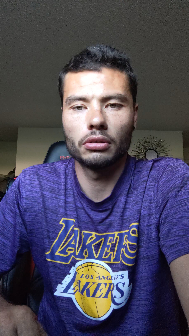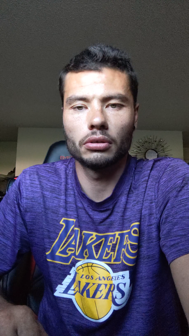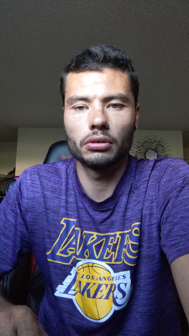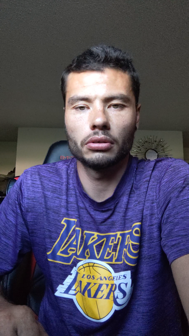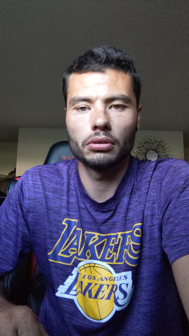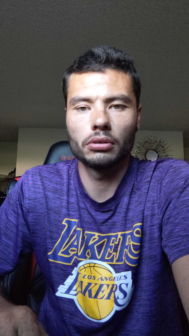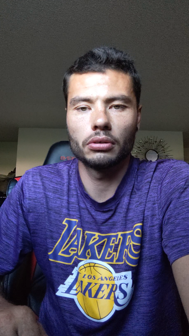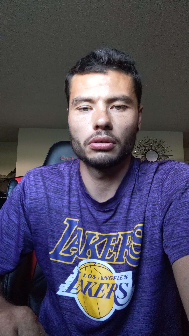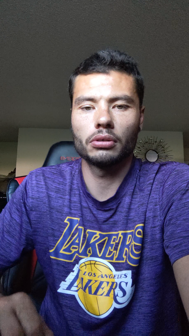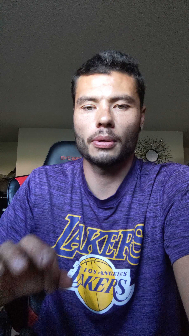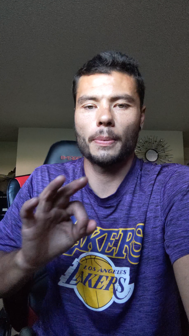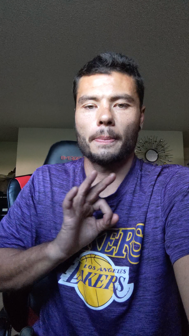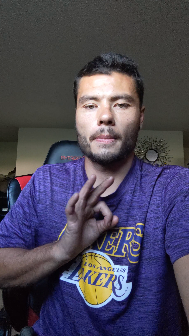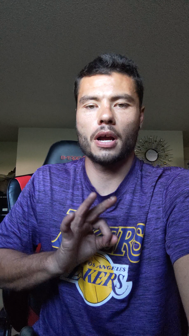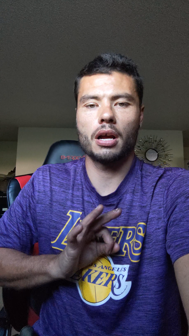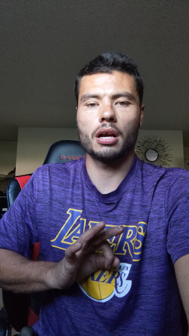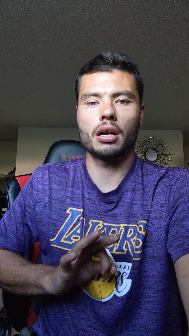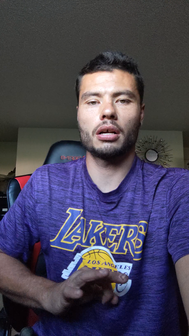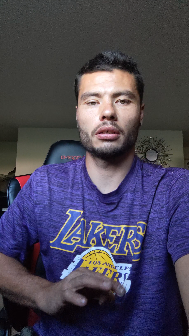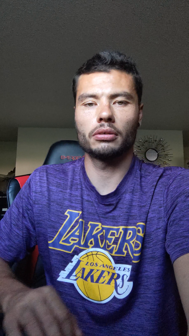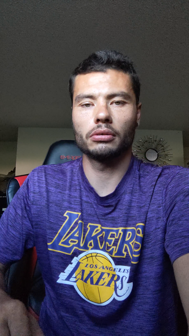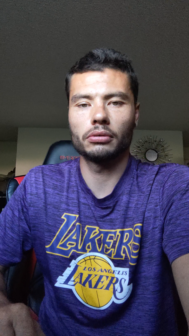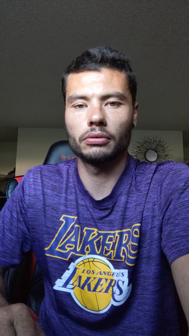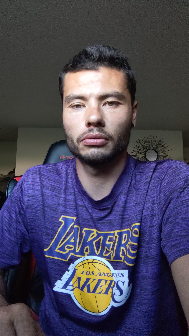button